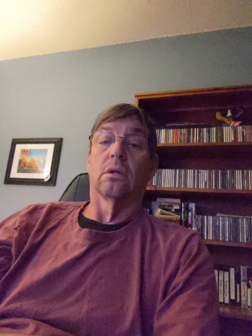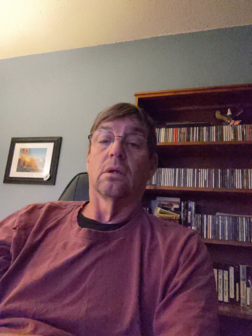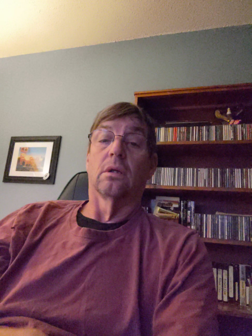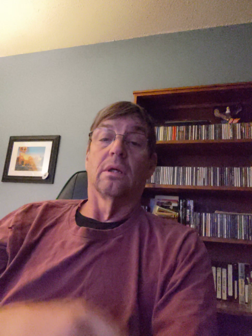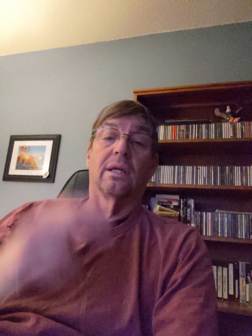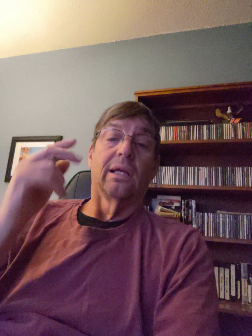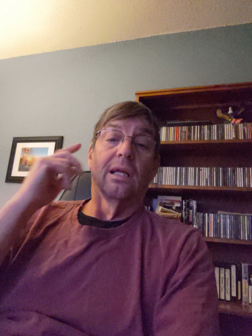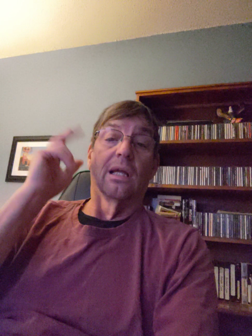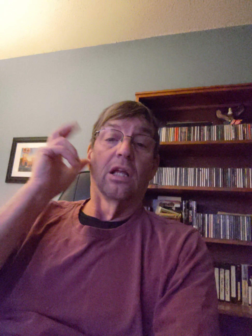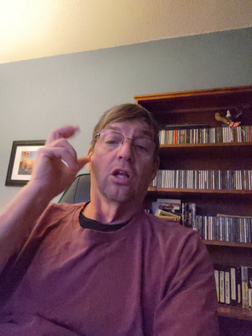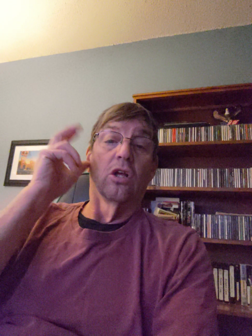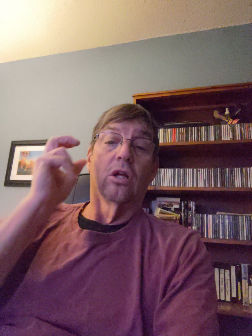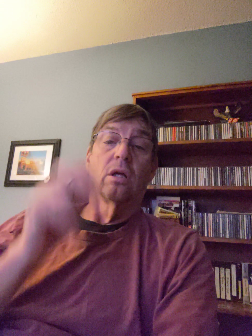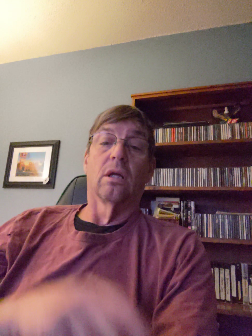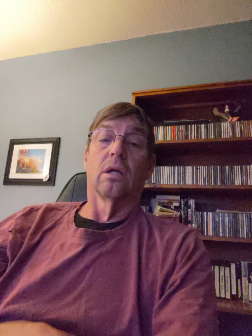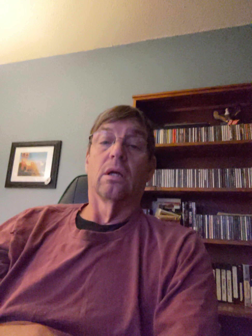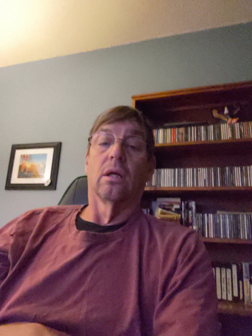hear